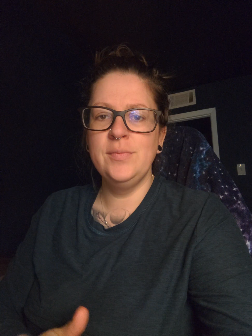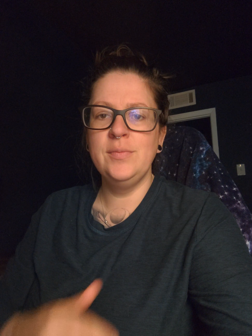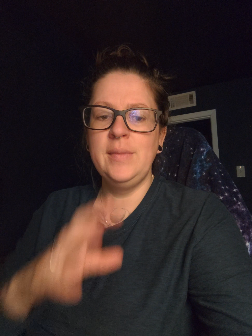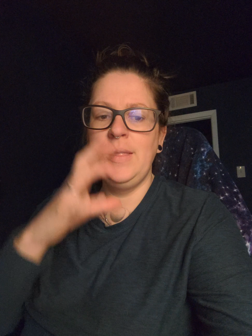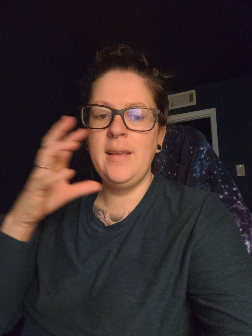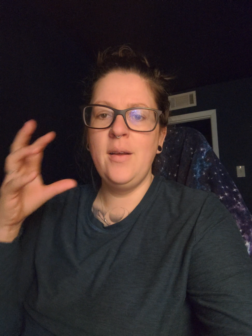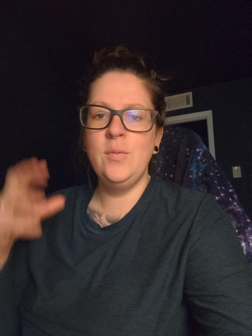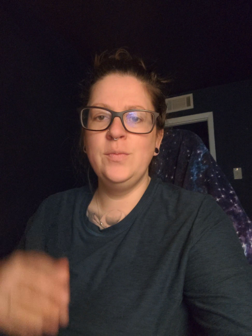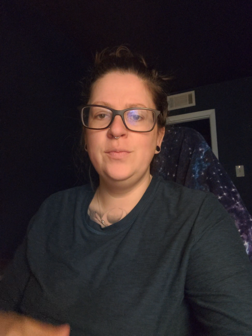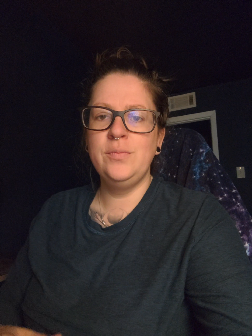cloud